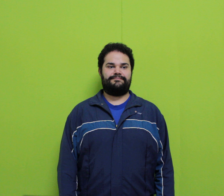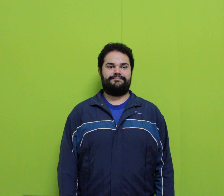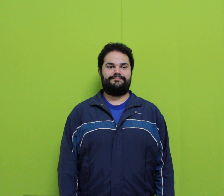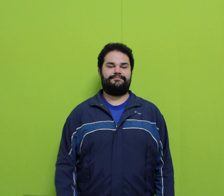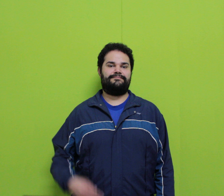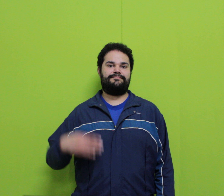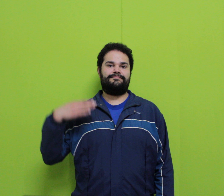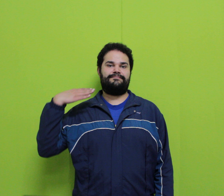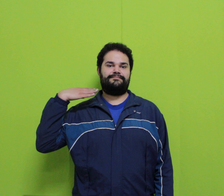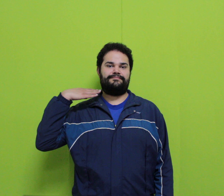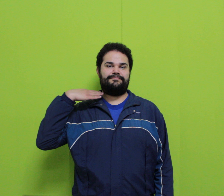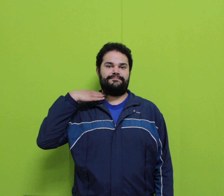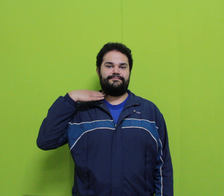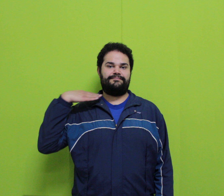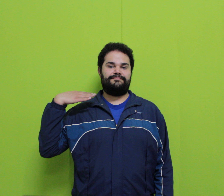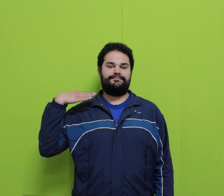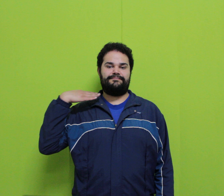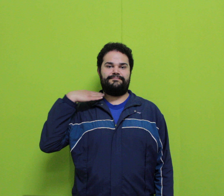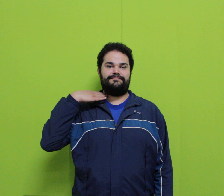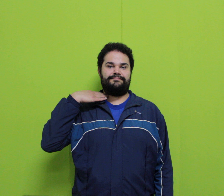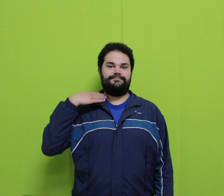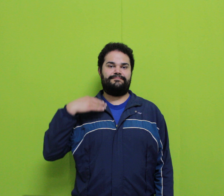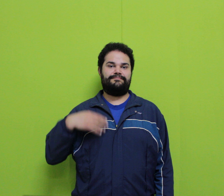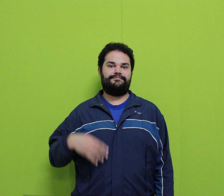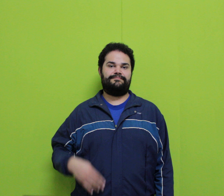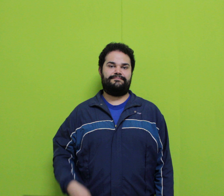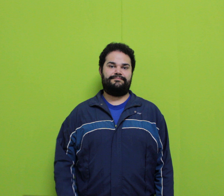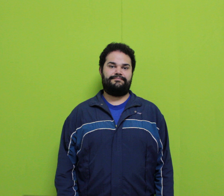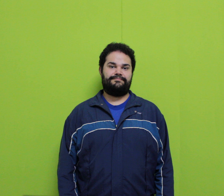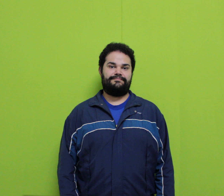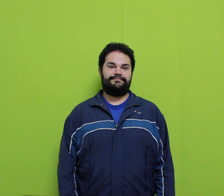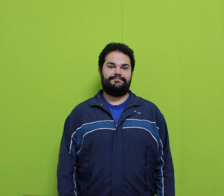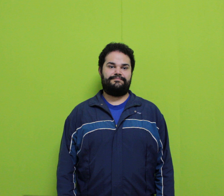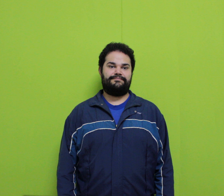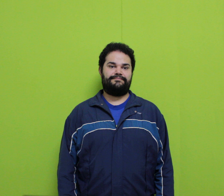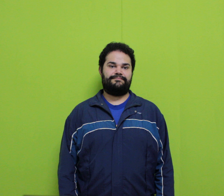banco